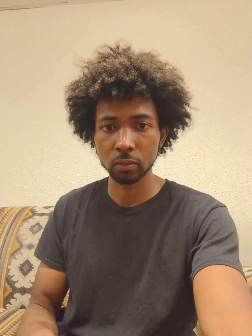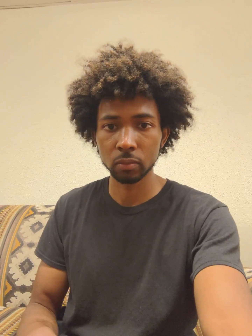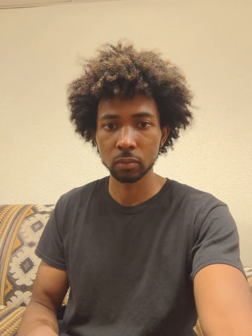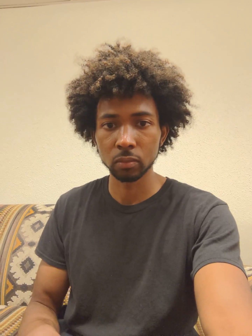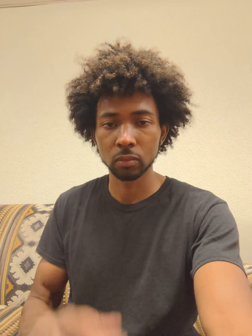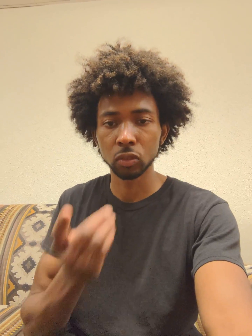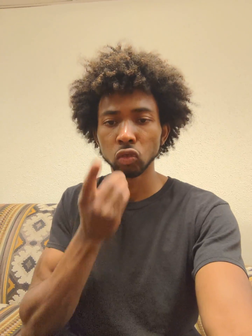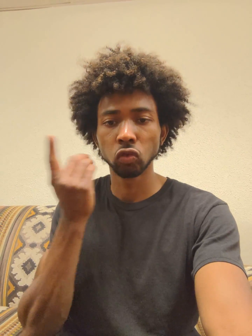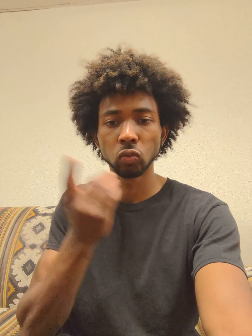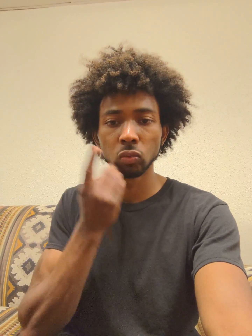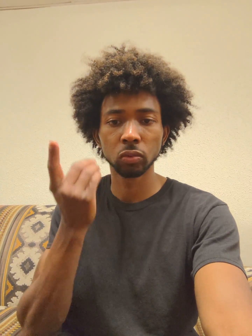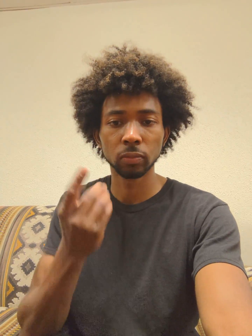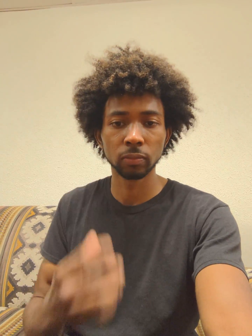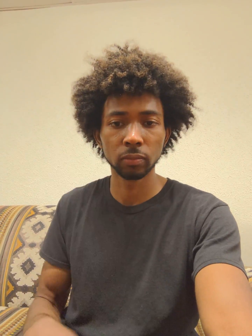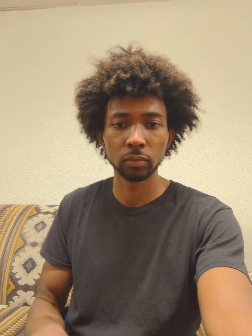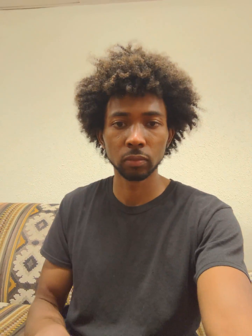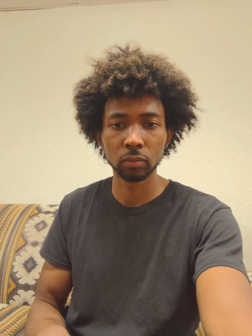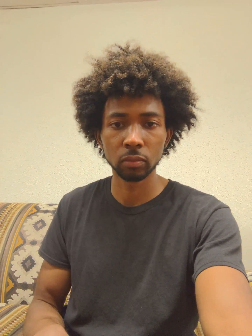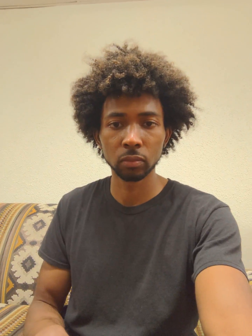dinner